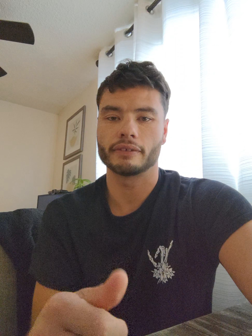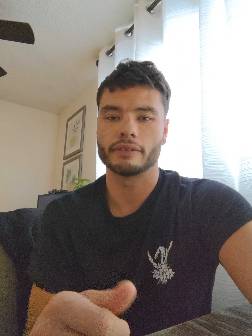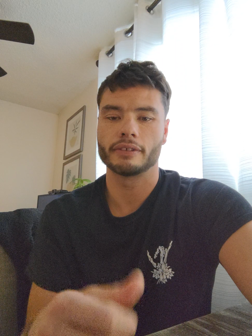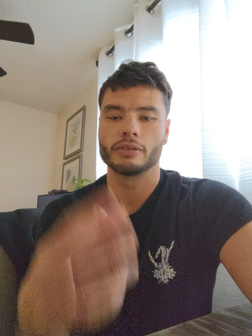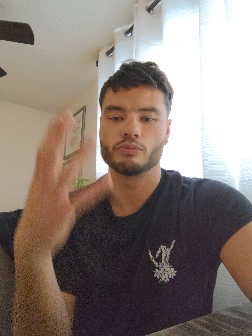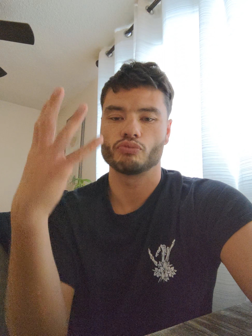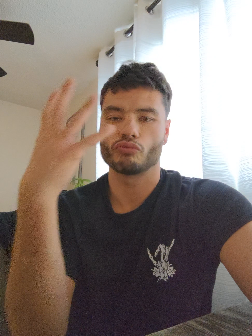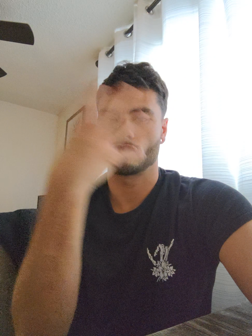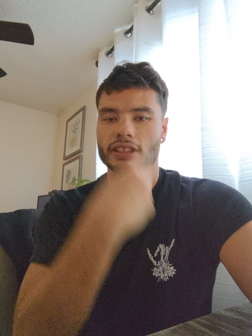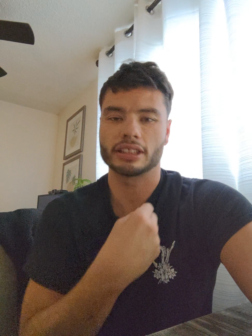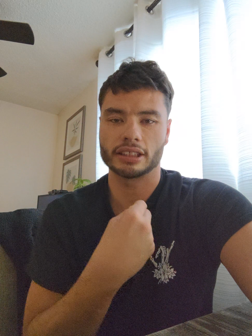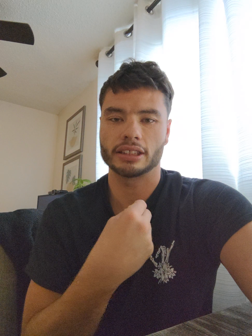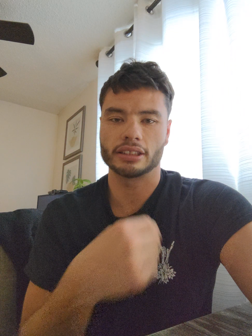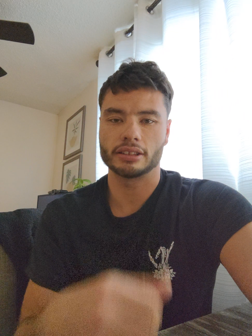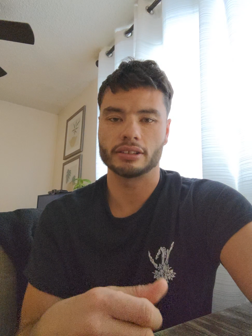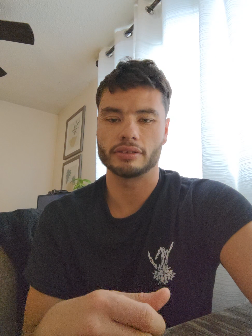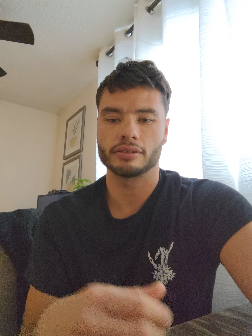pretty